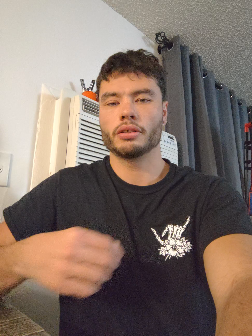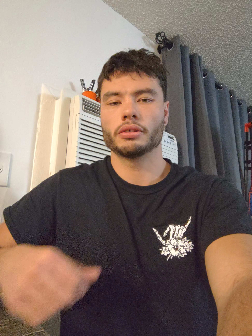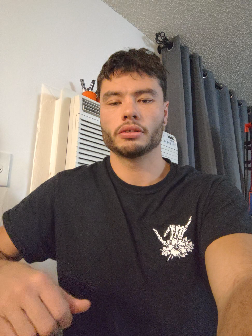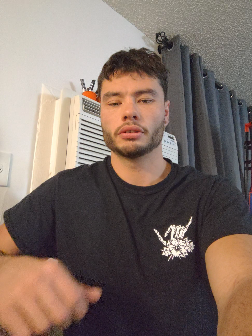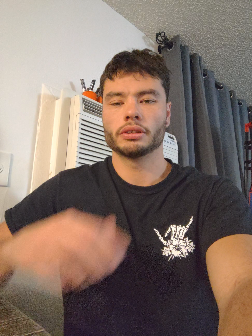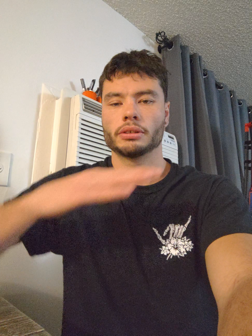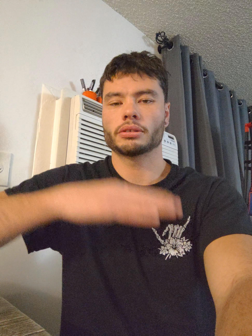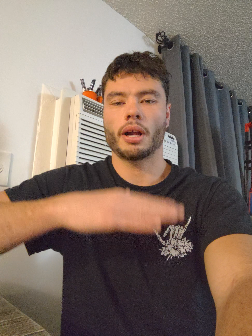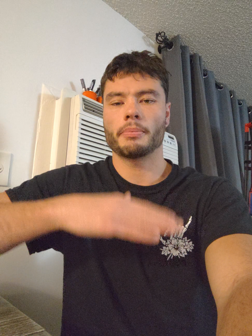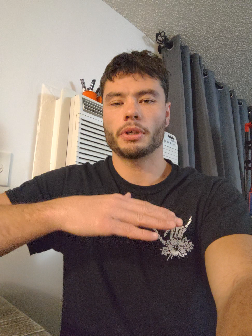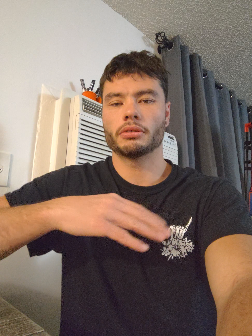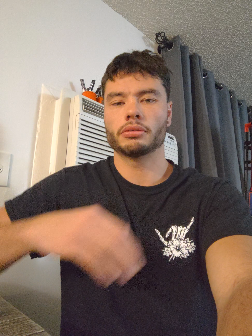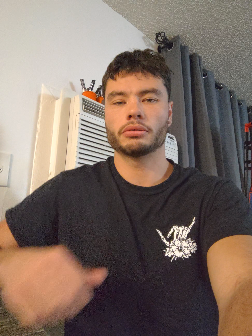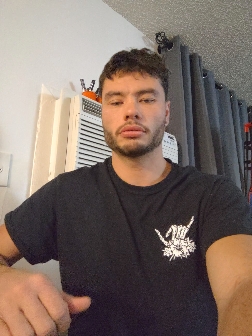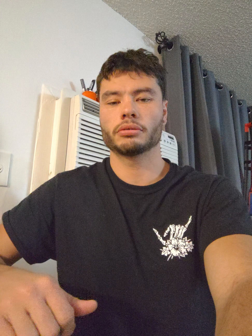table